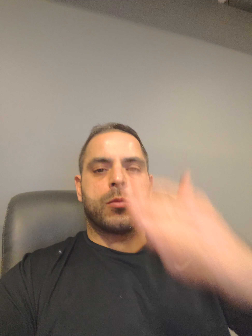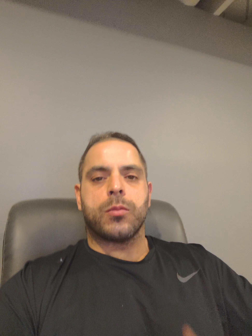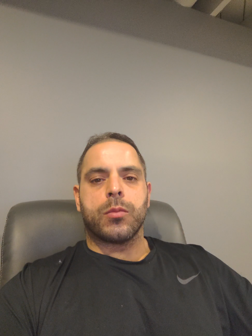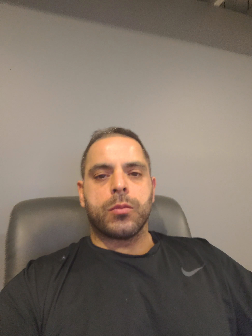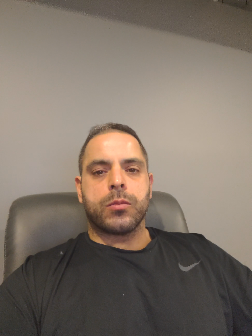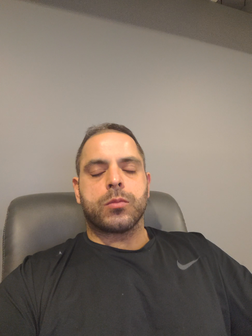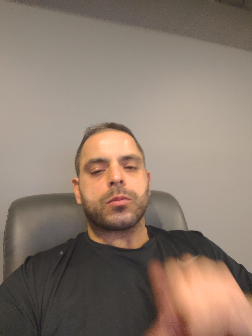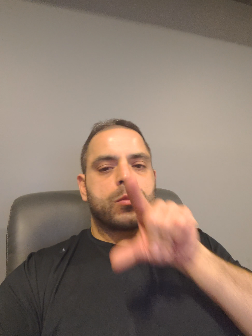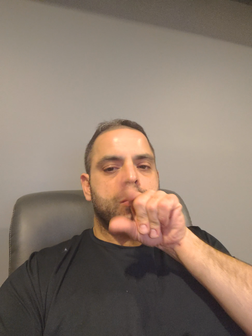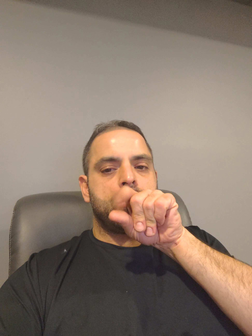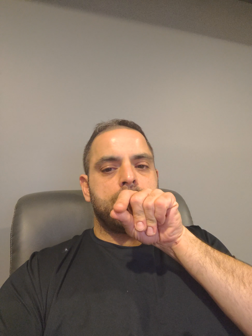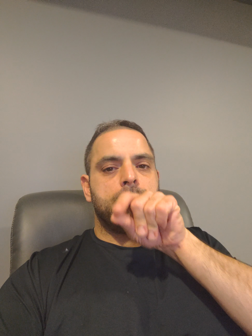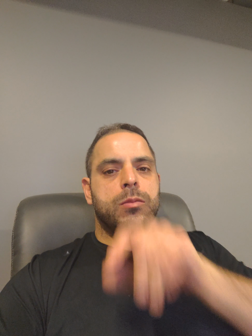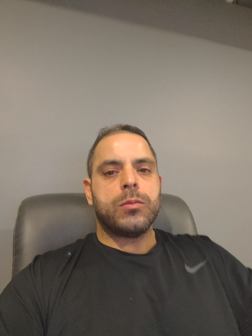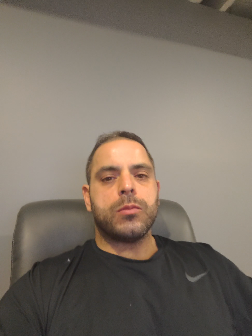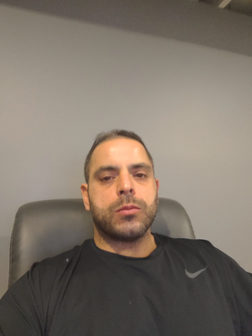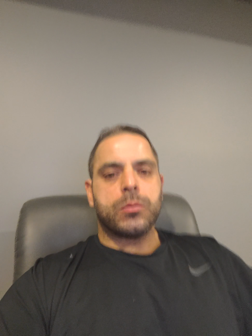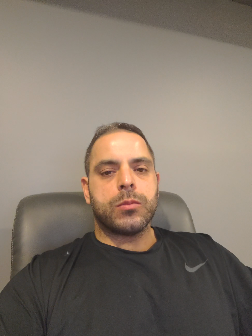bird